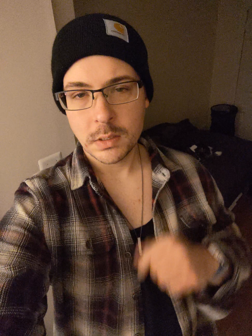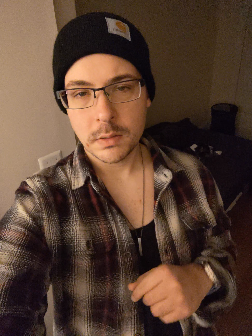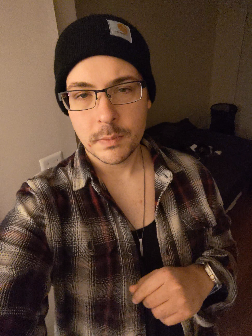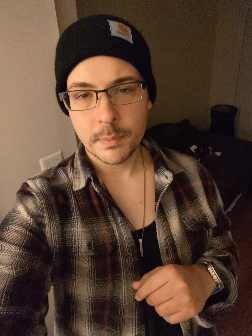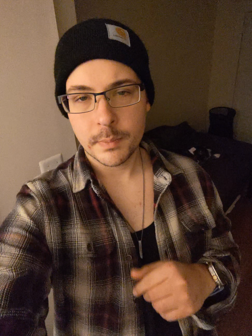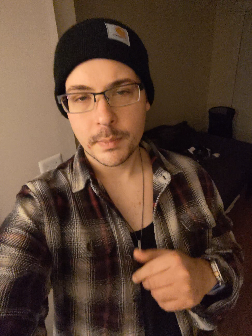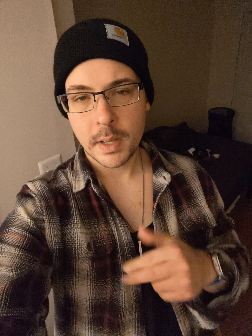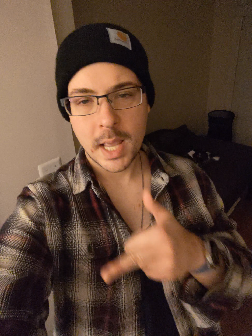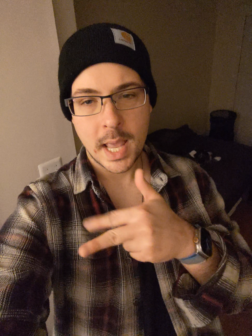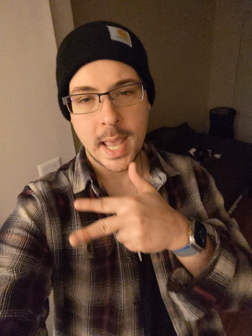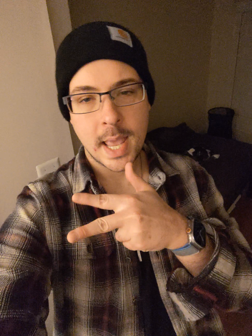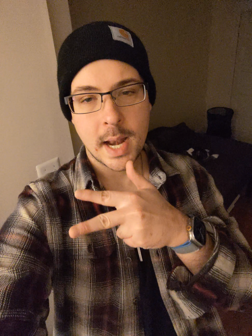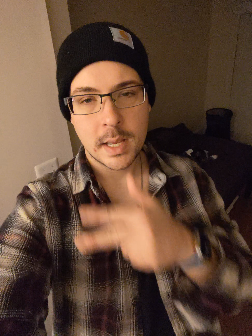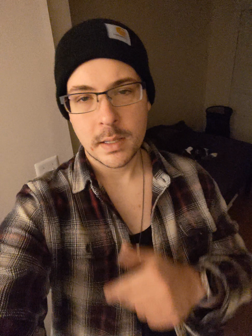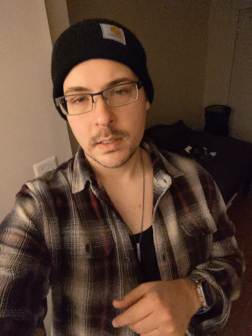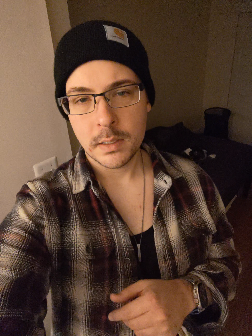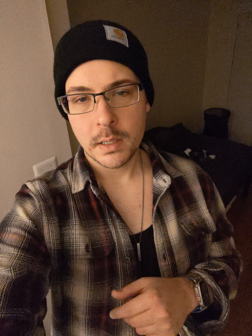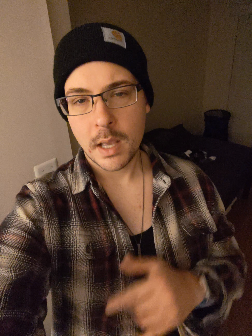hen